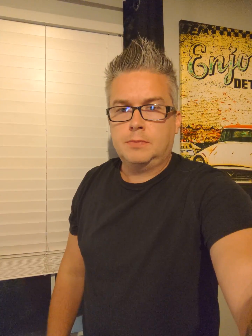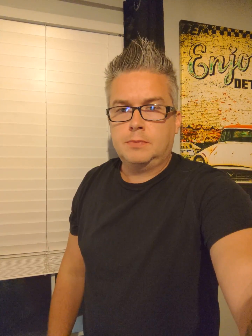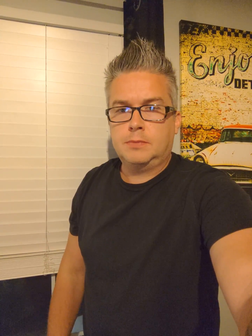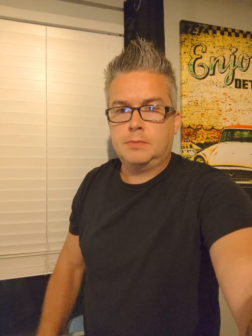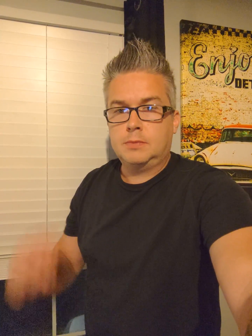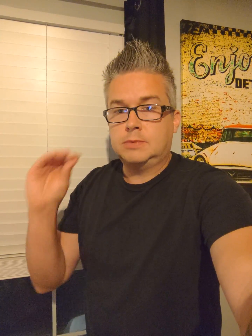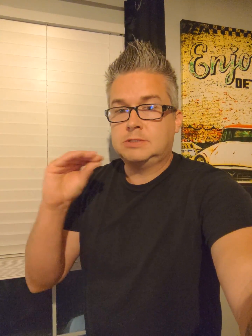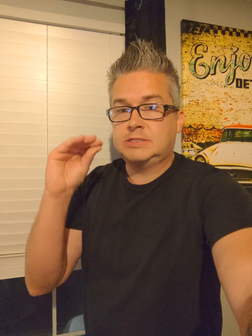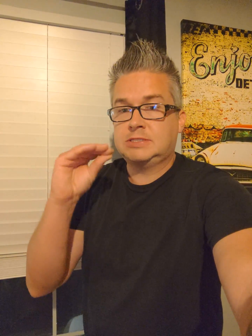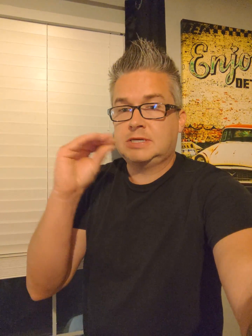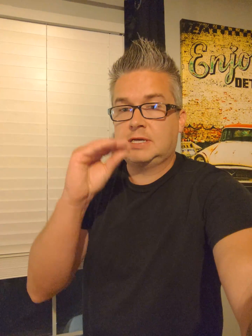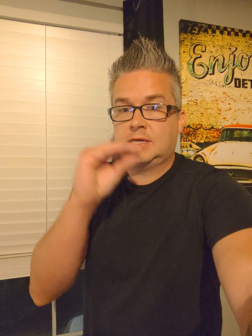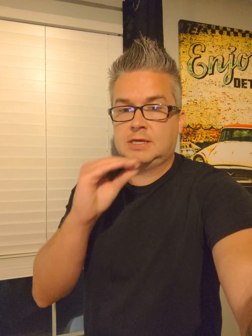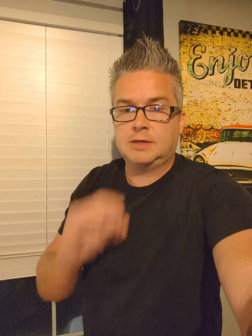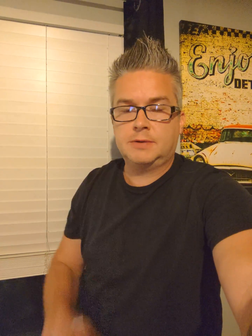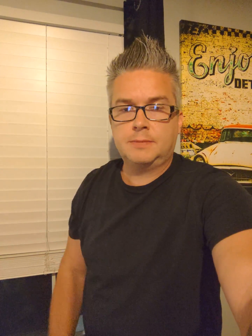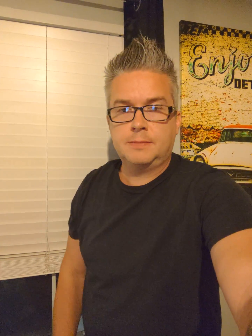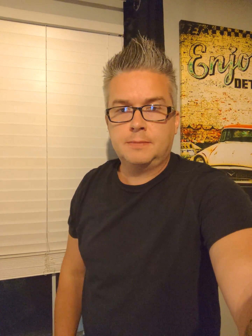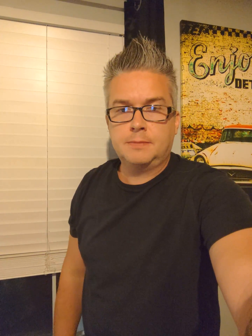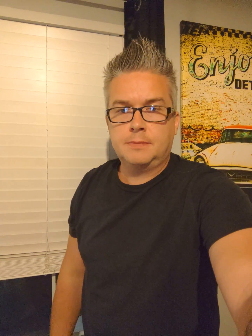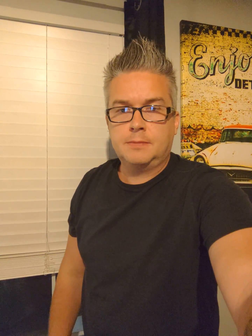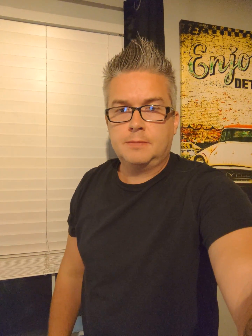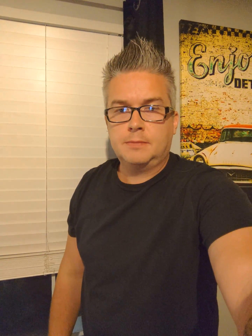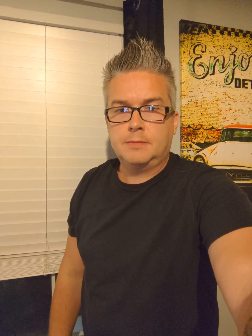dinosaur